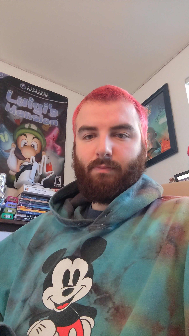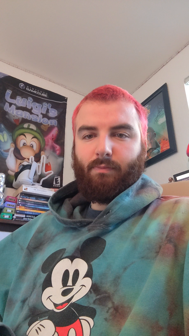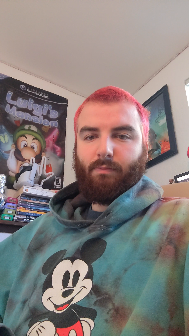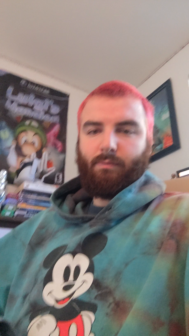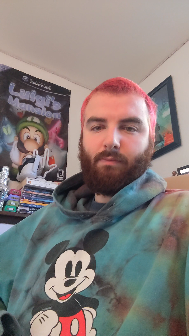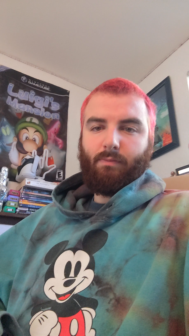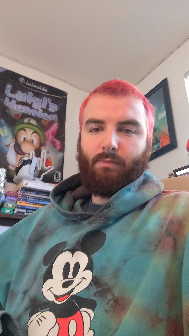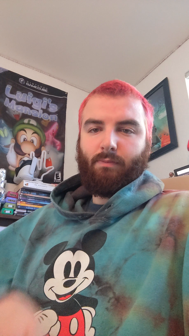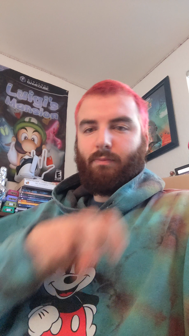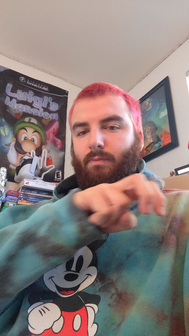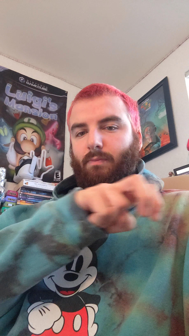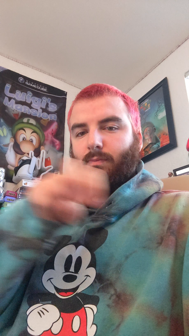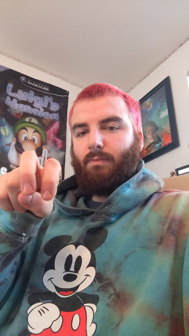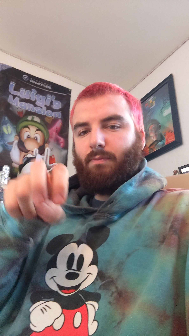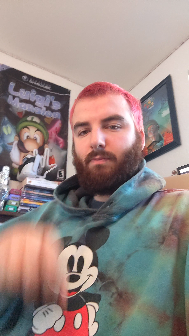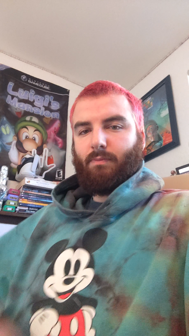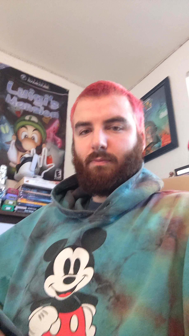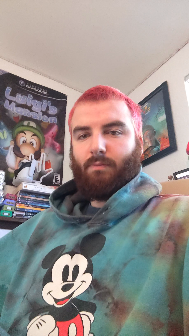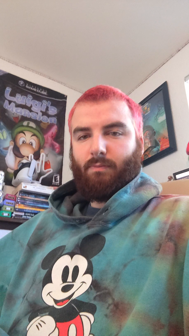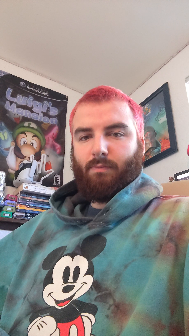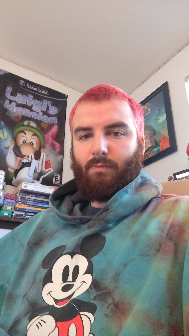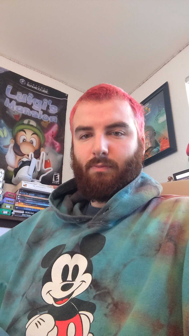porch